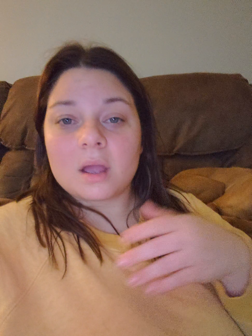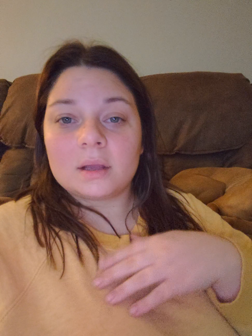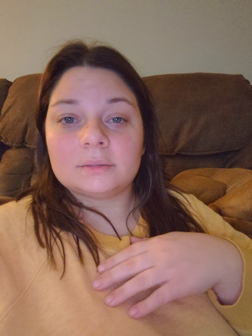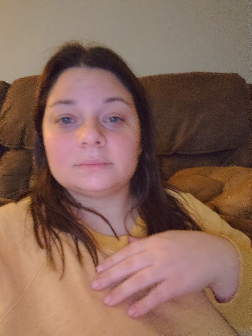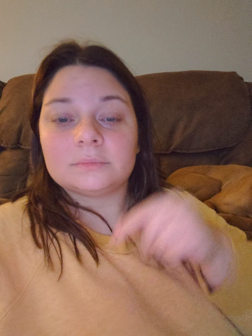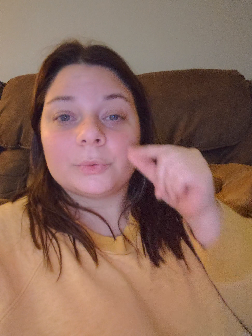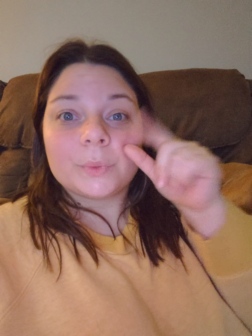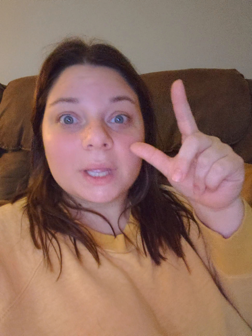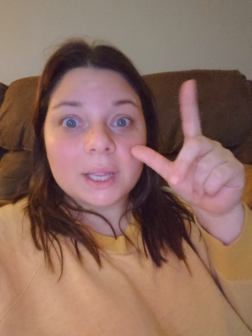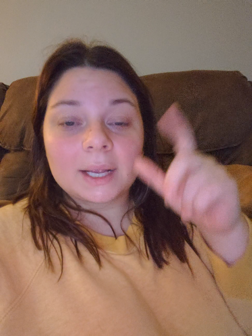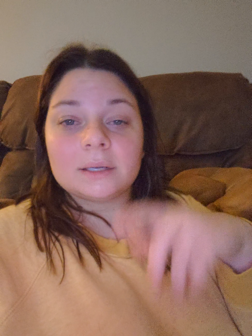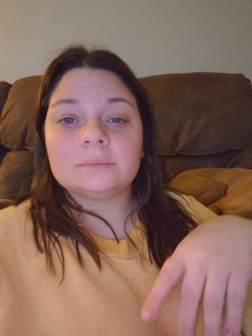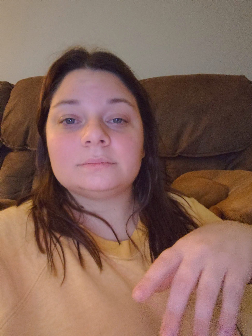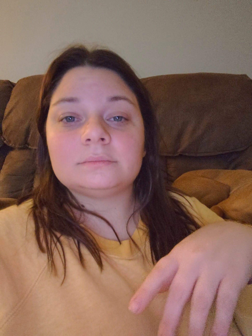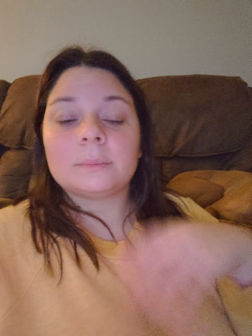awake